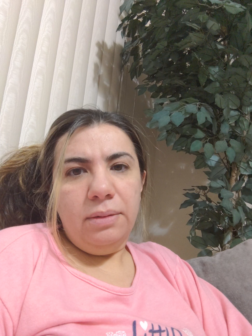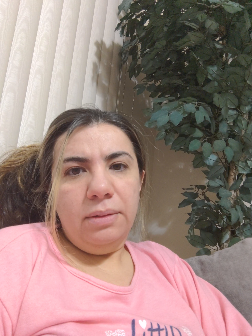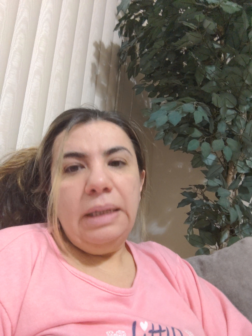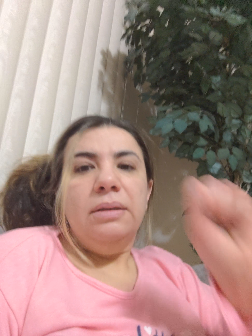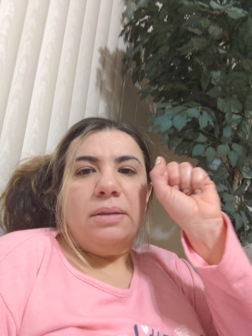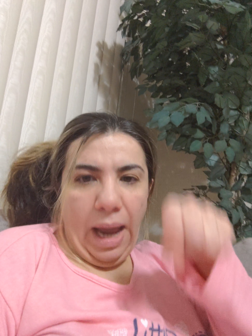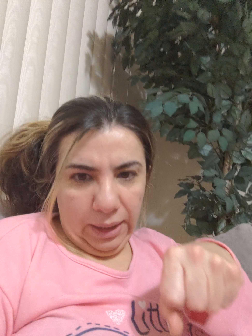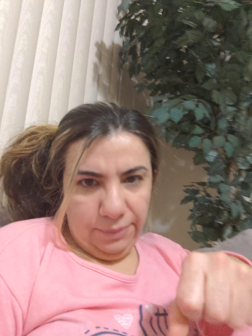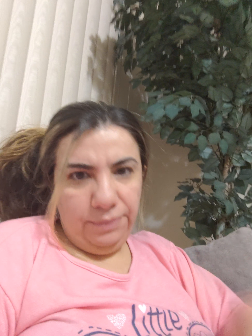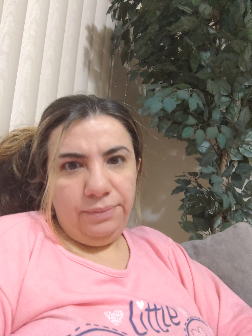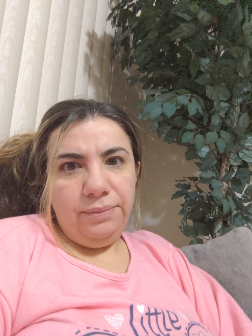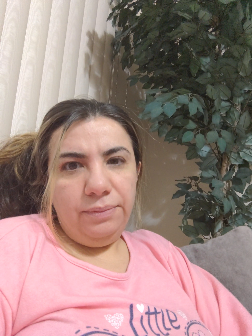can